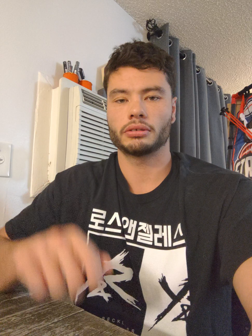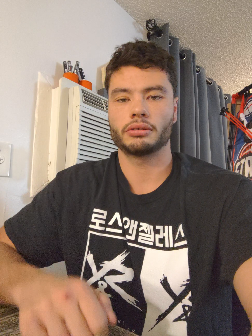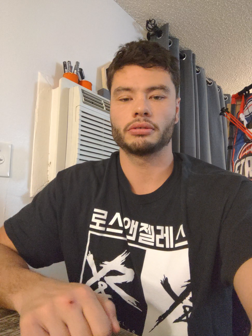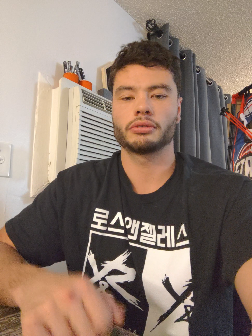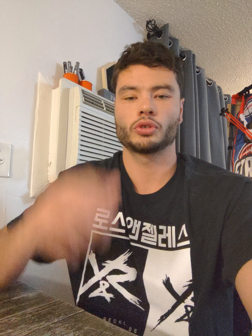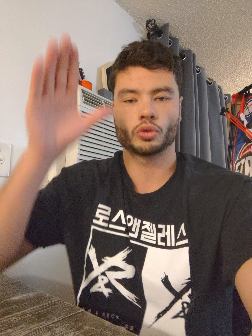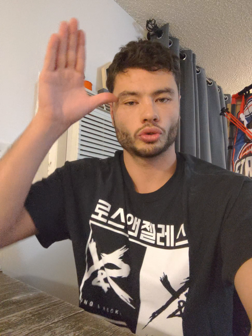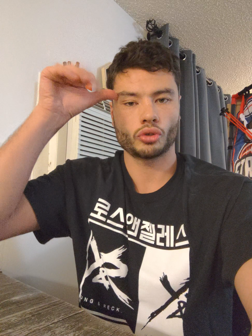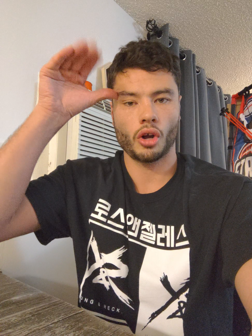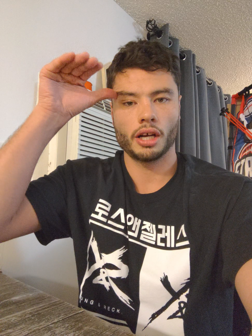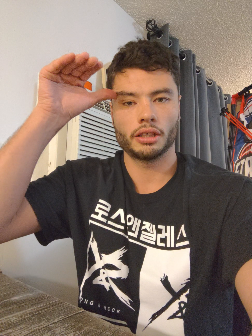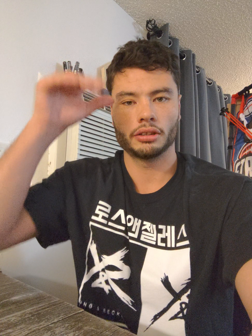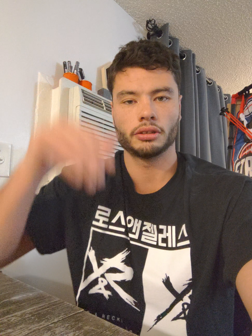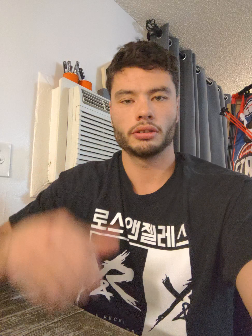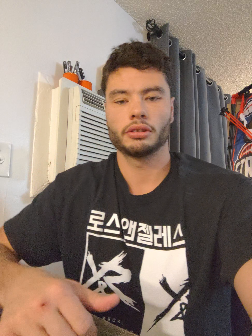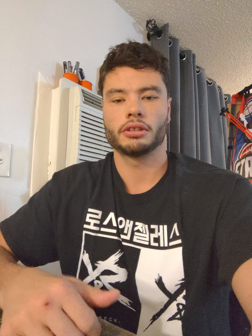donkey